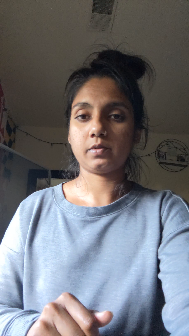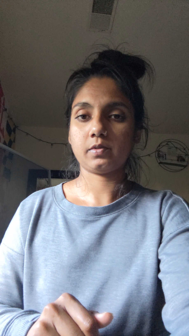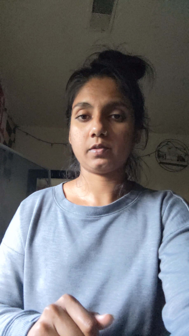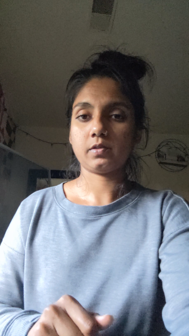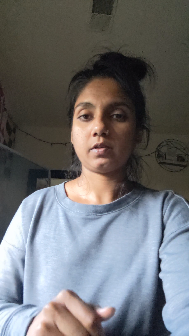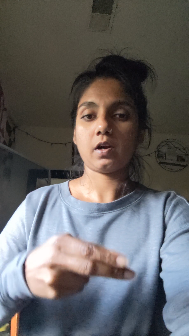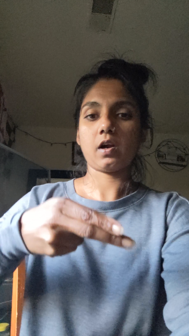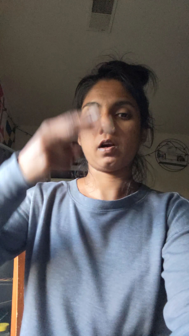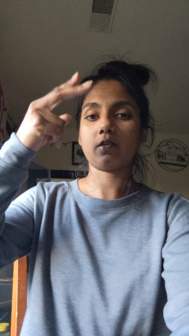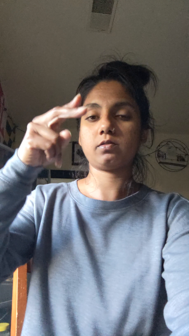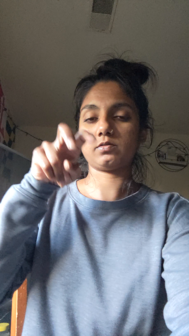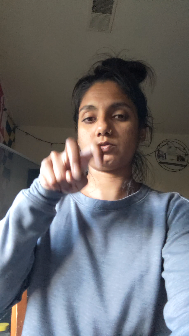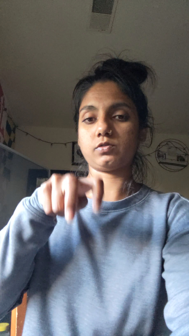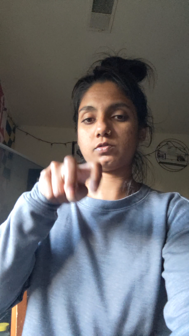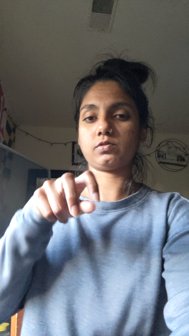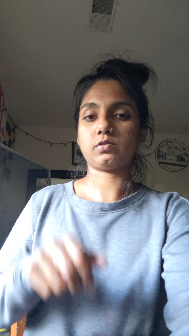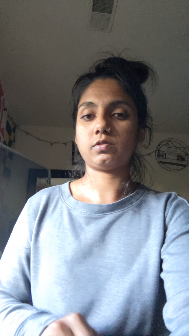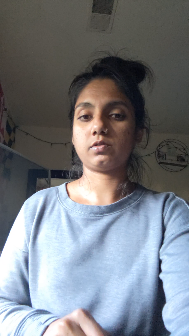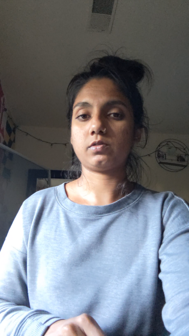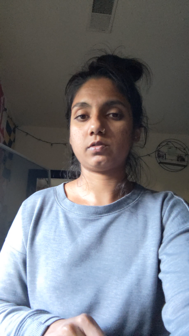high chair